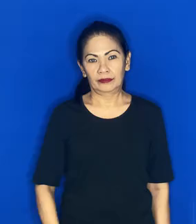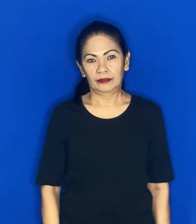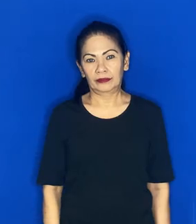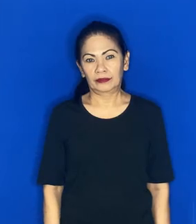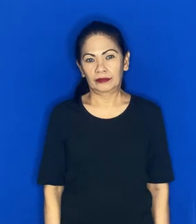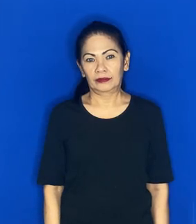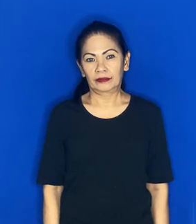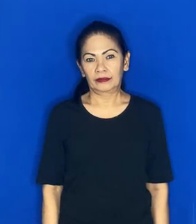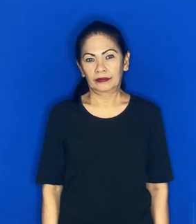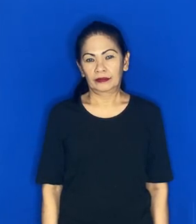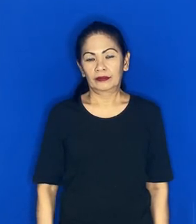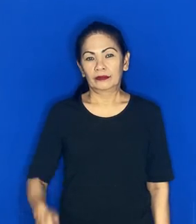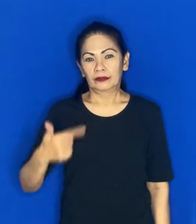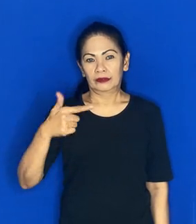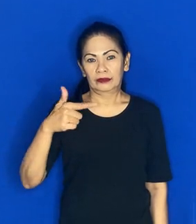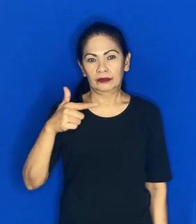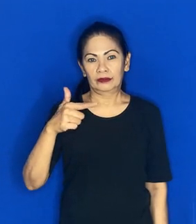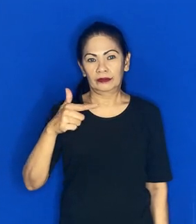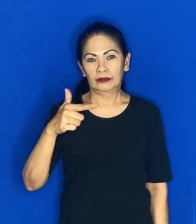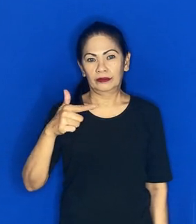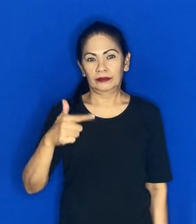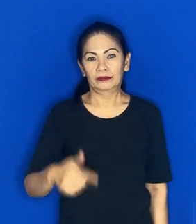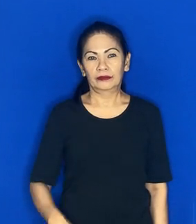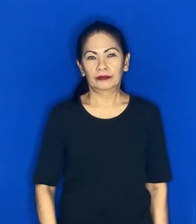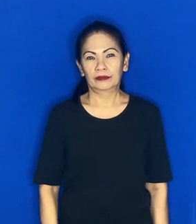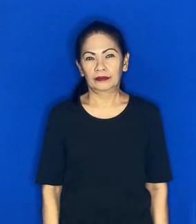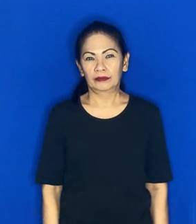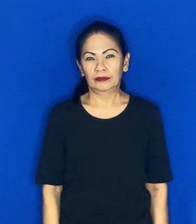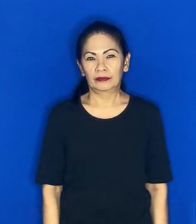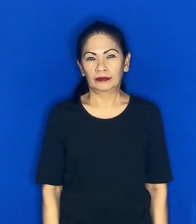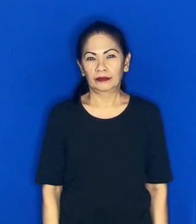green